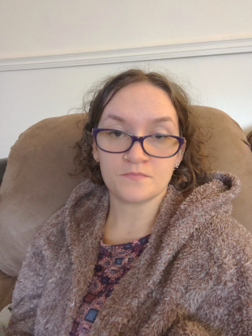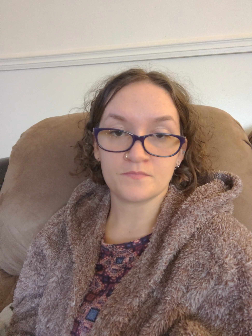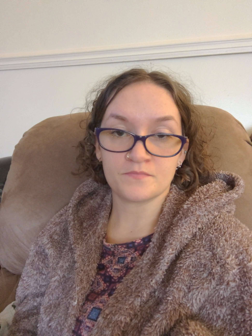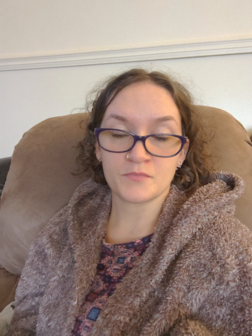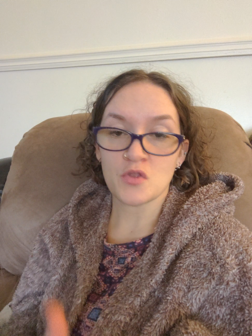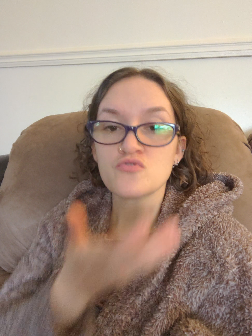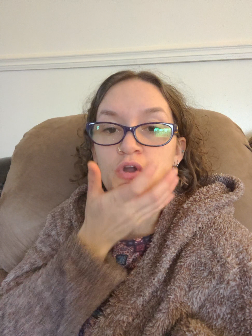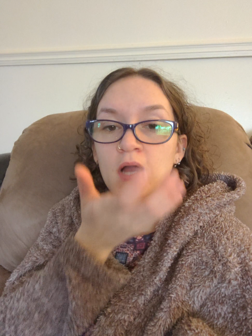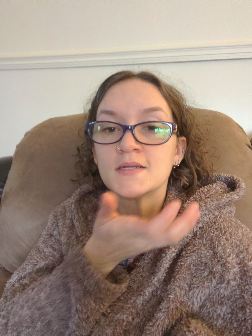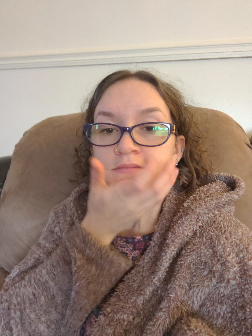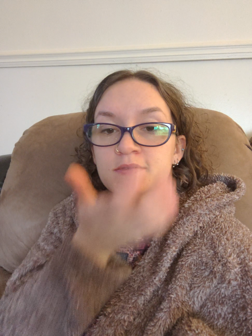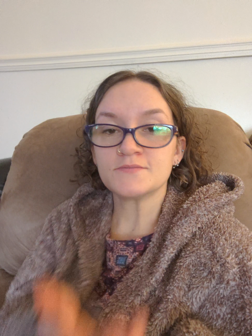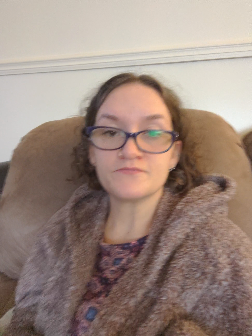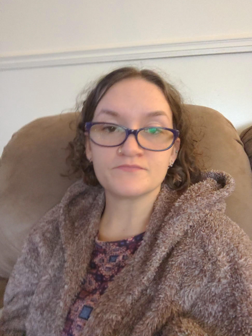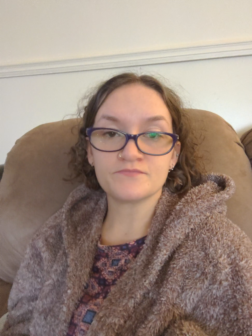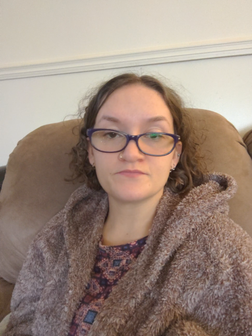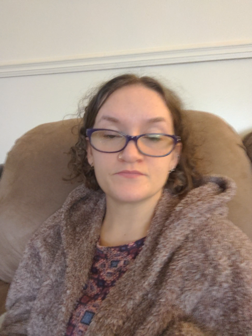grass